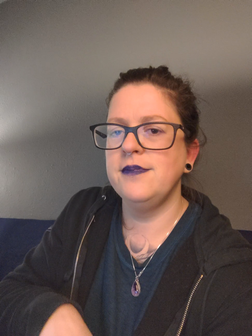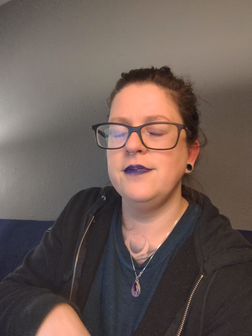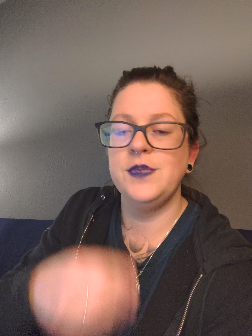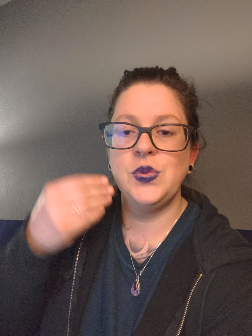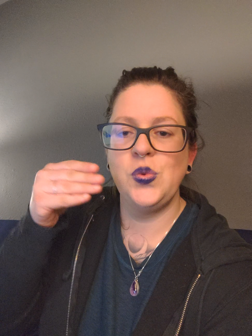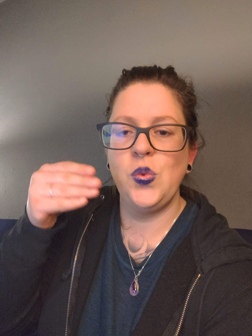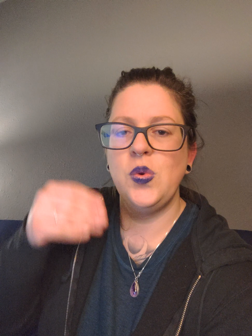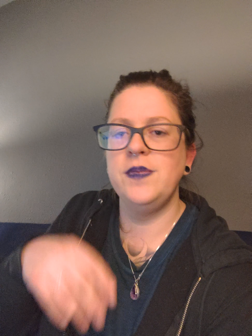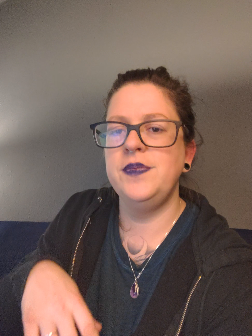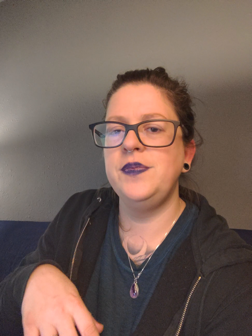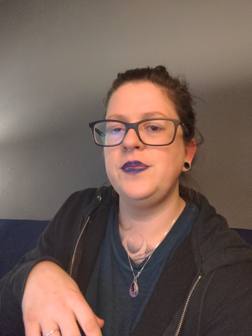store